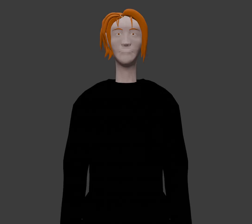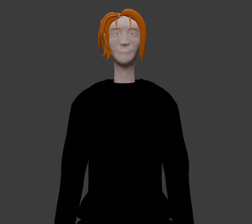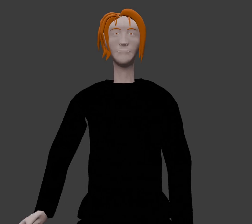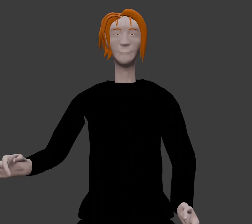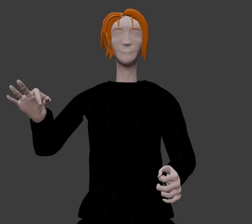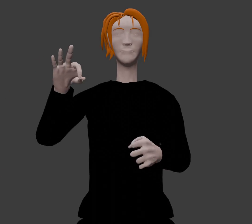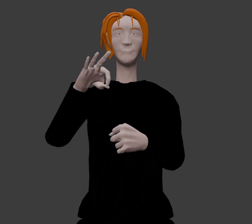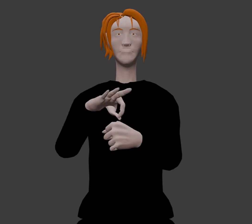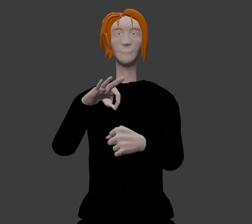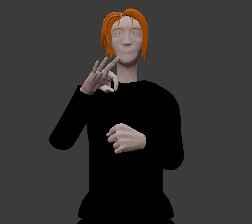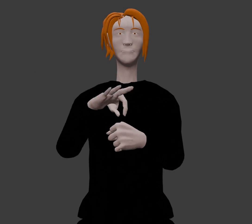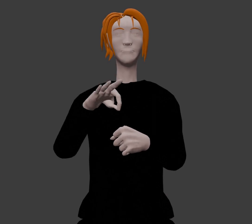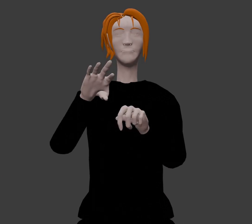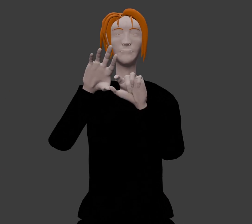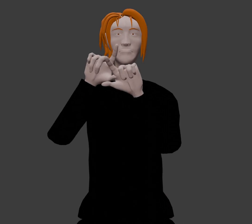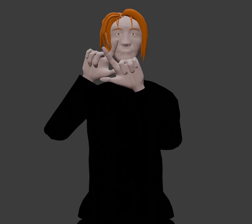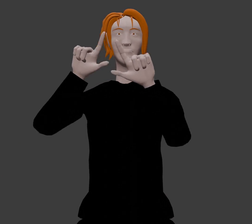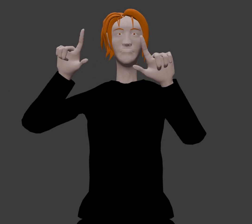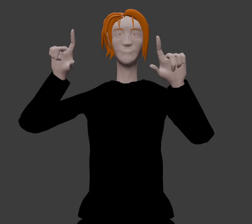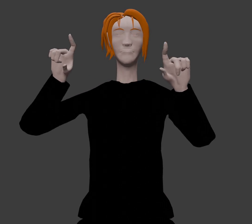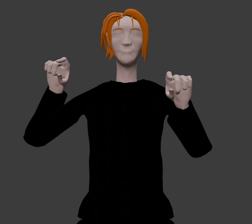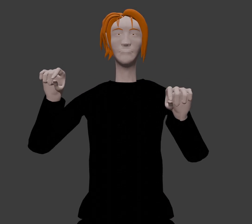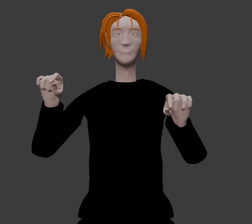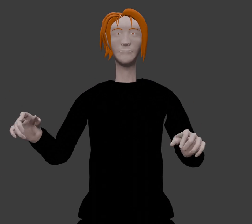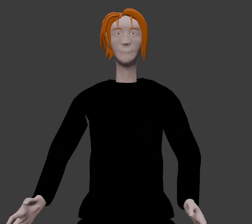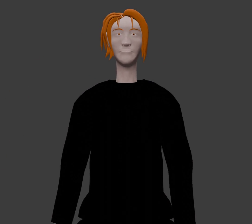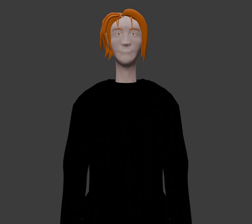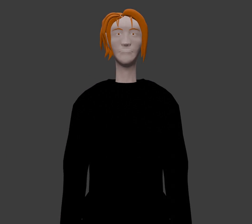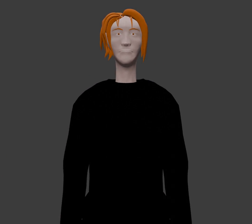Ballot